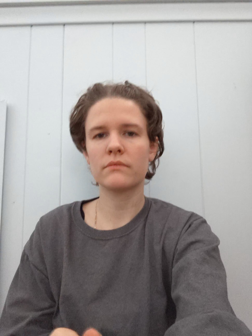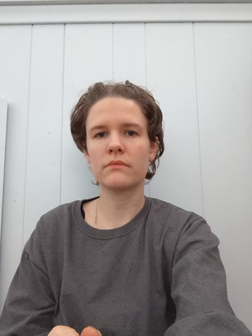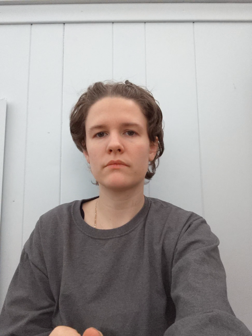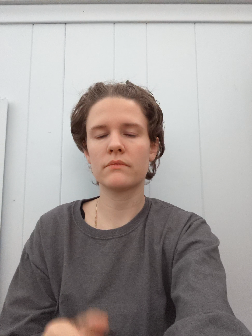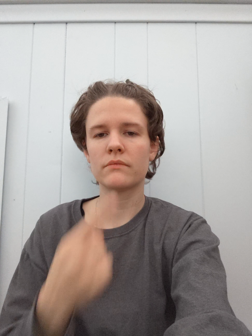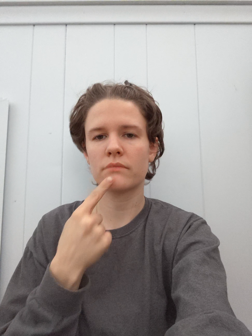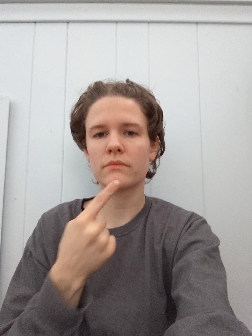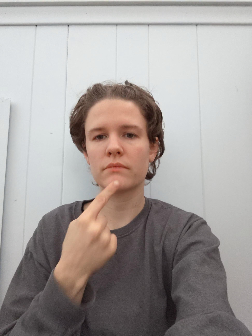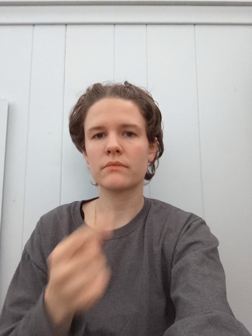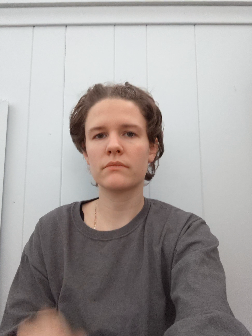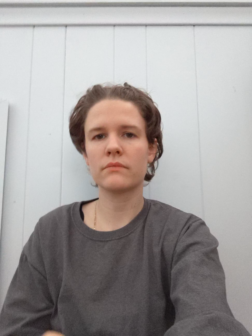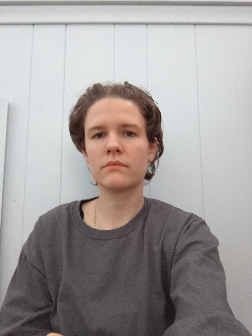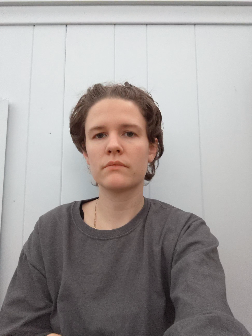say